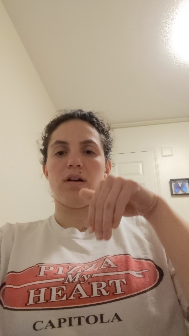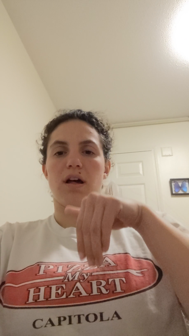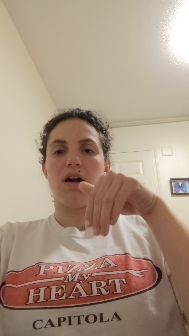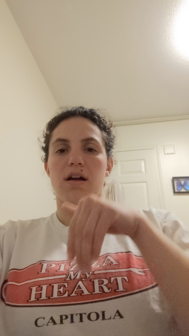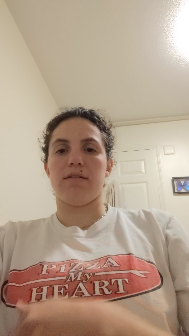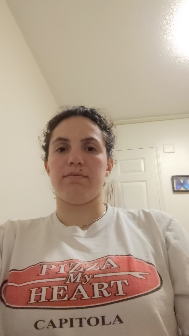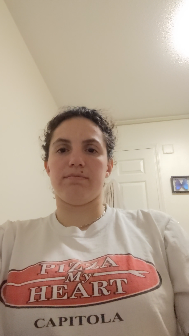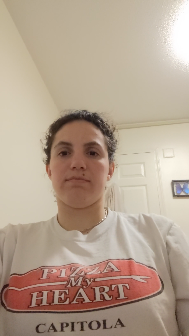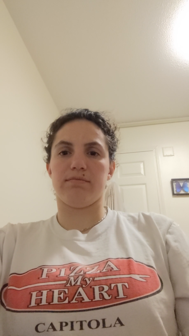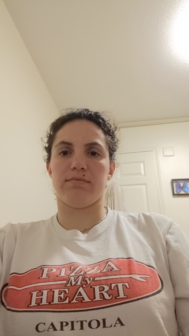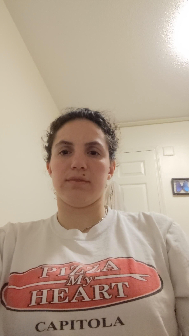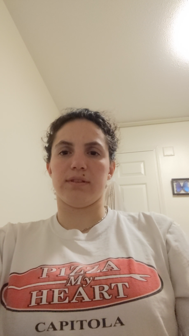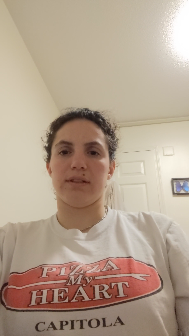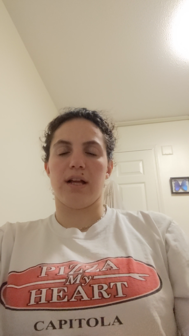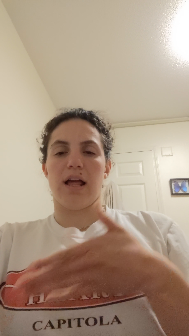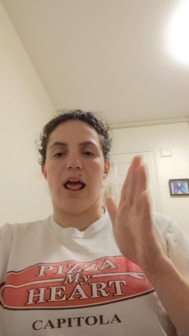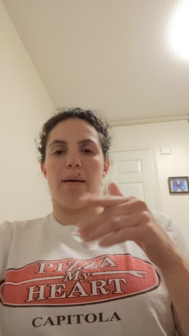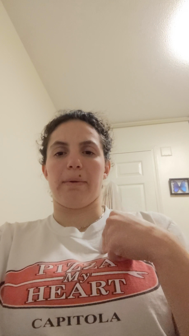let me